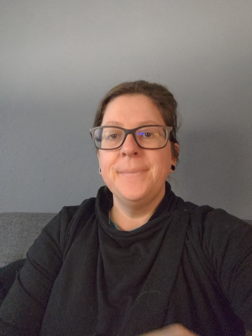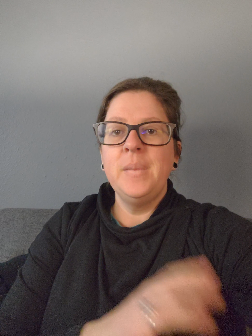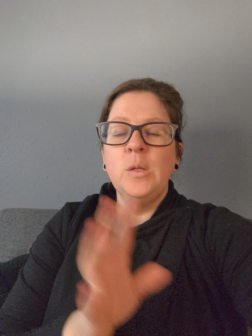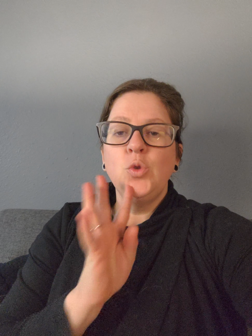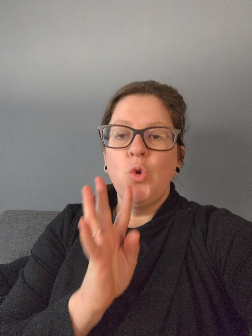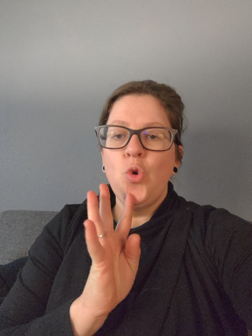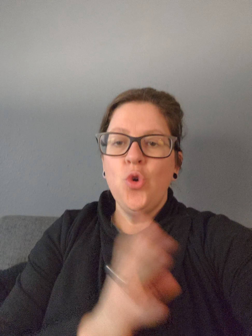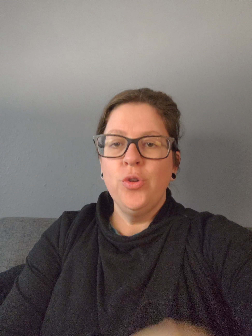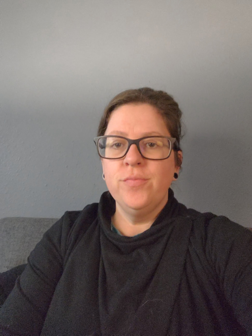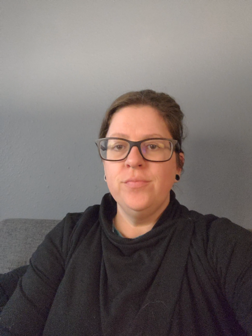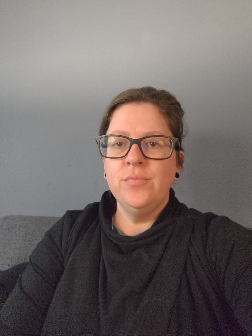talk